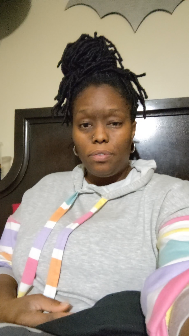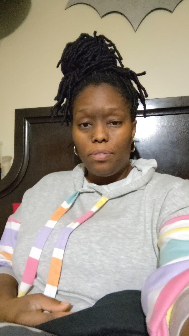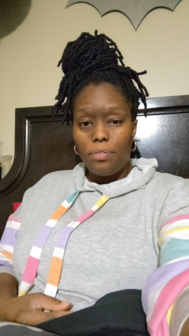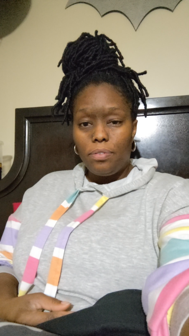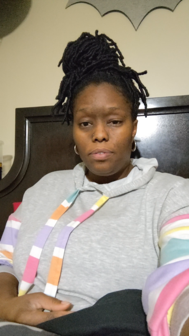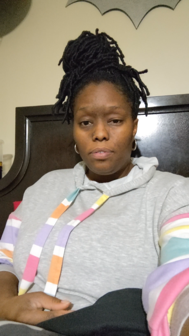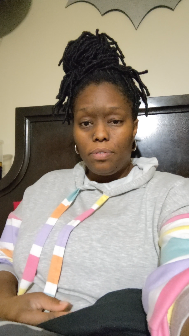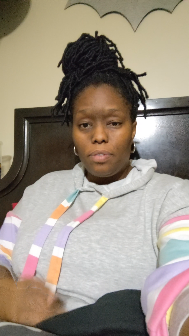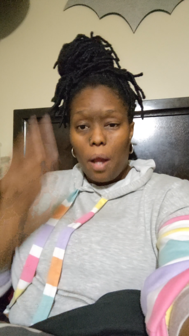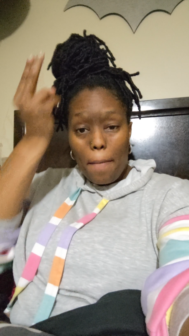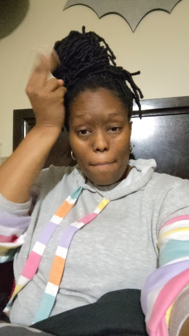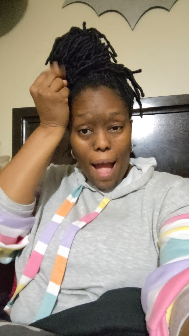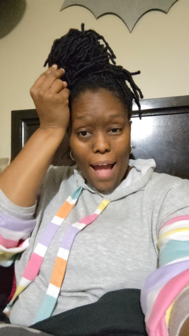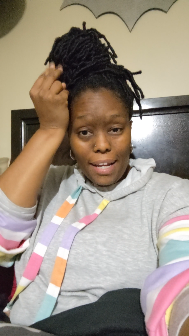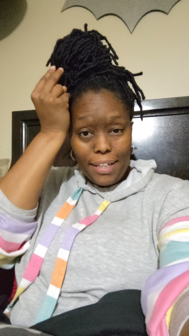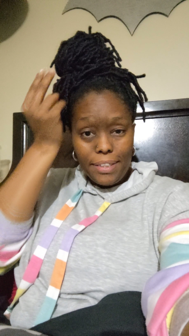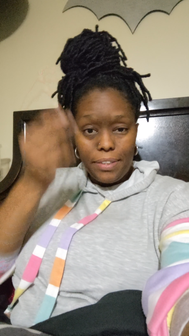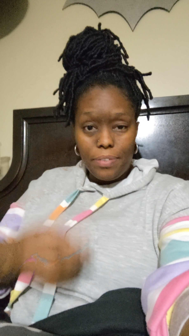bunny